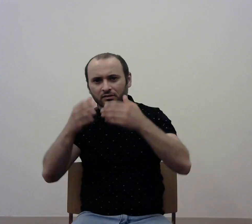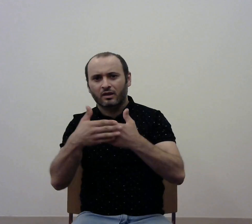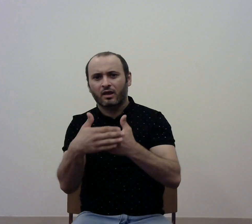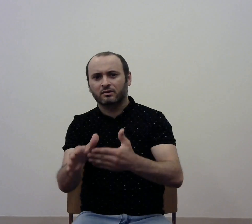ac